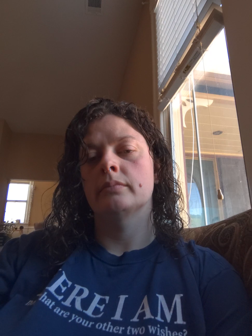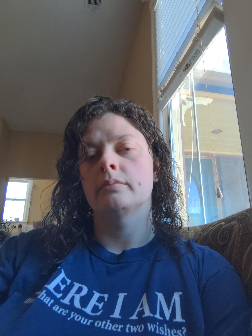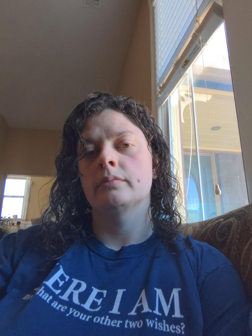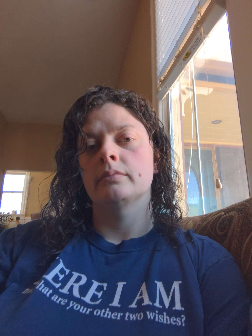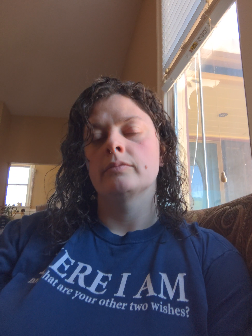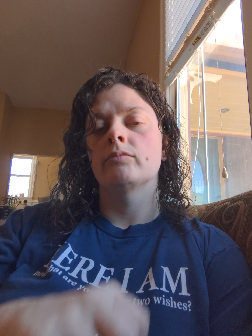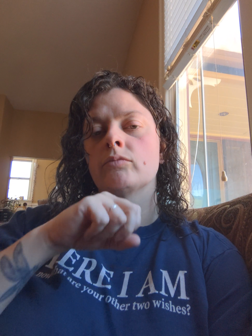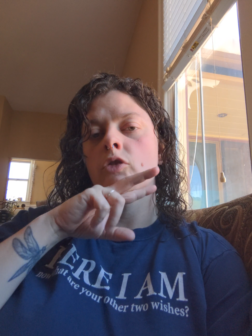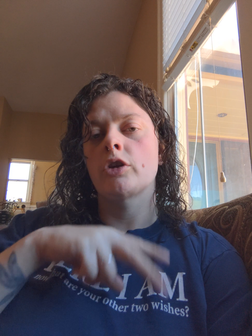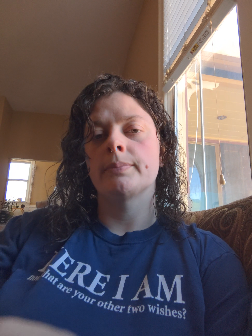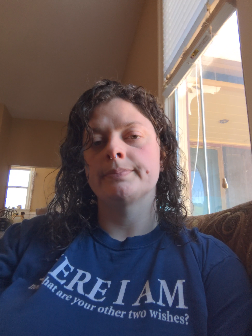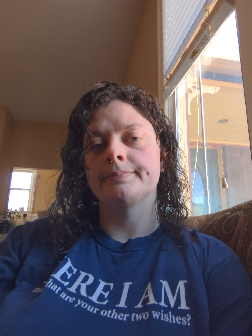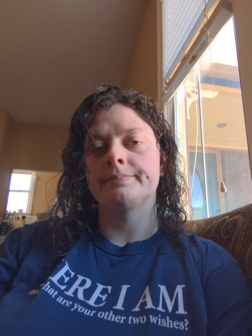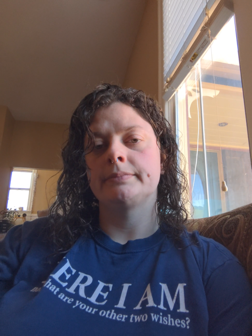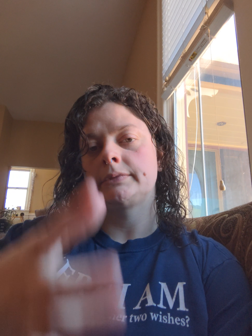frog